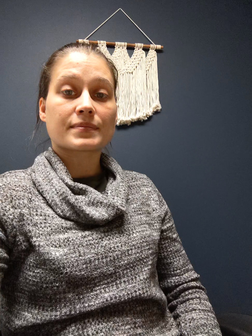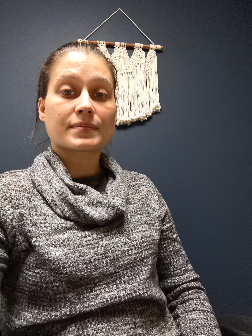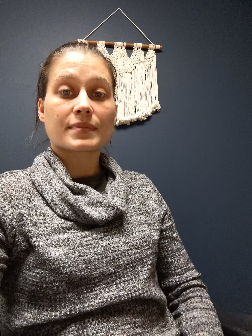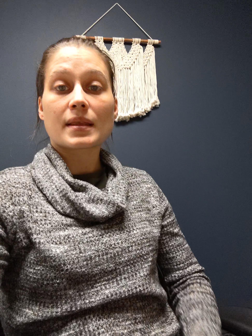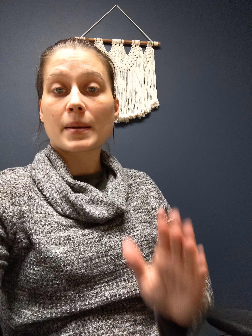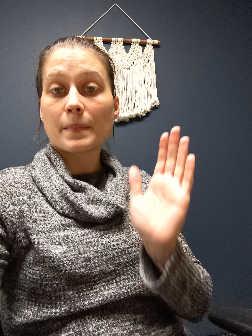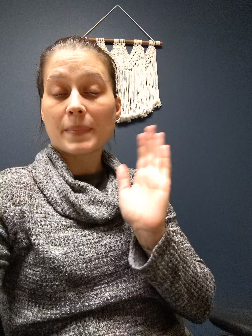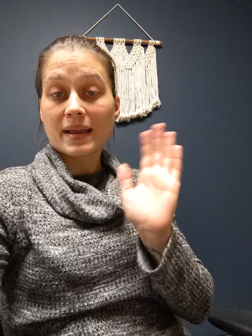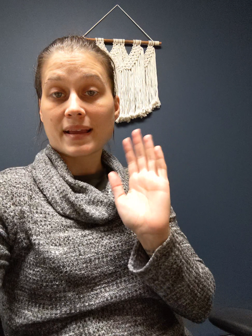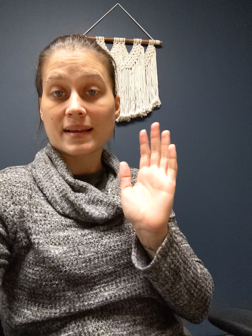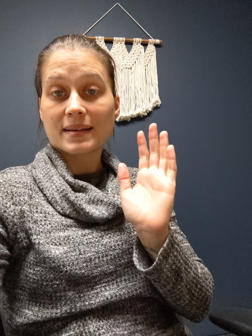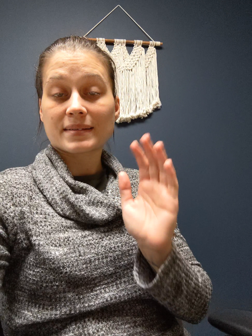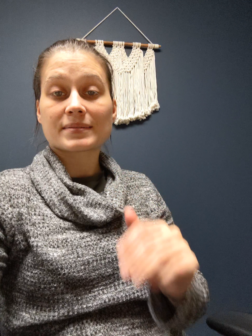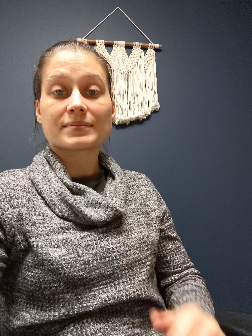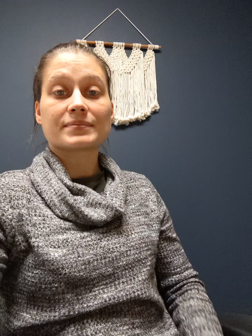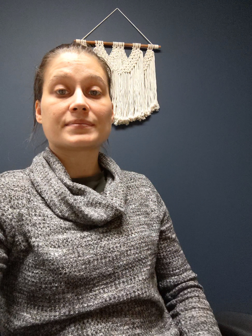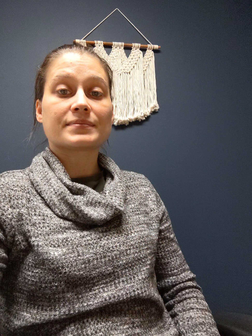bye